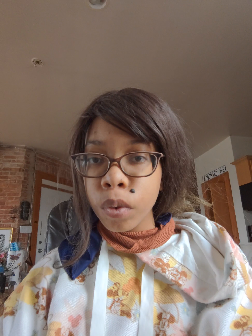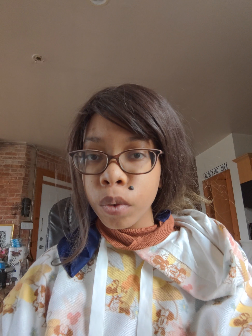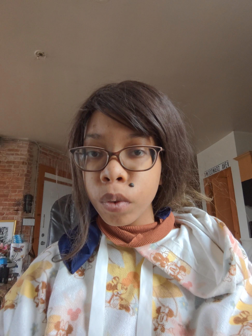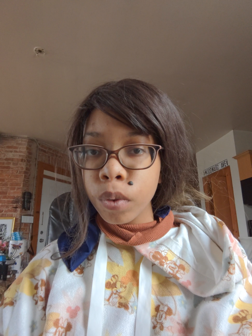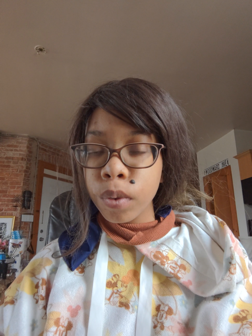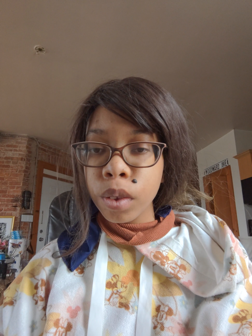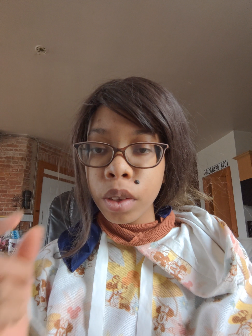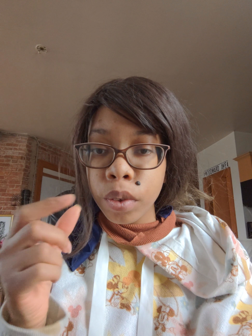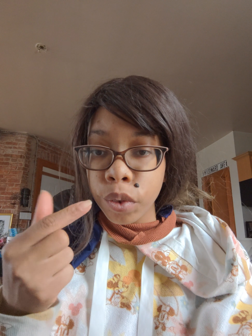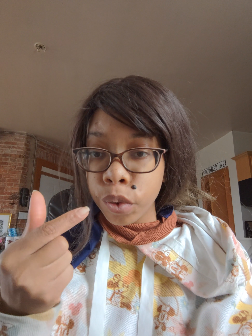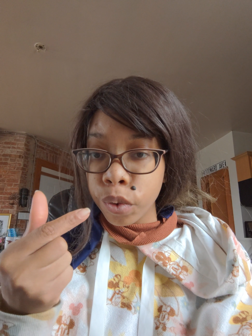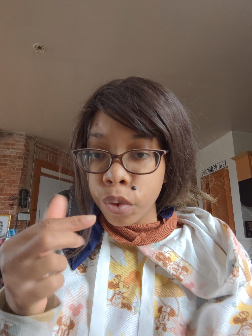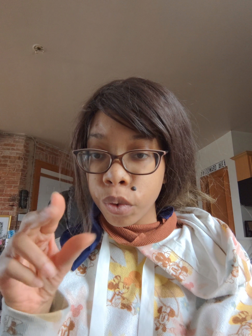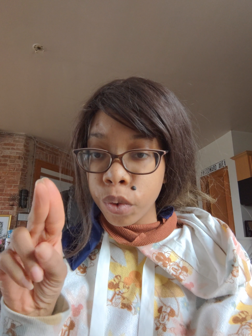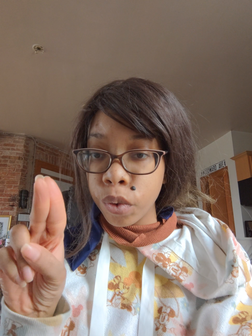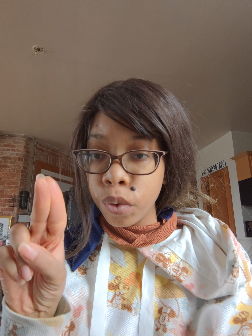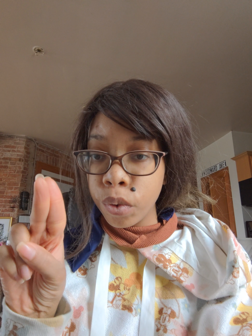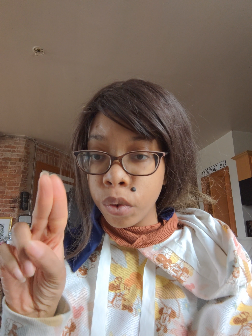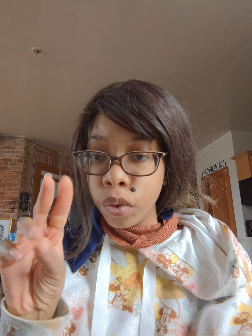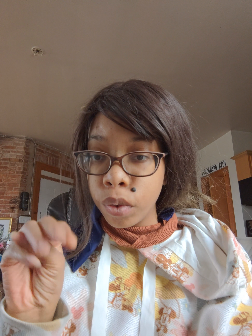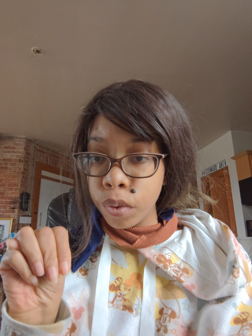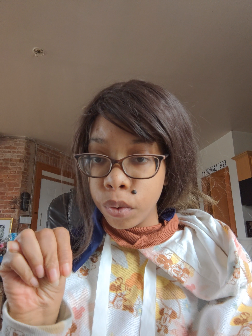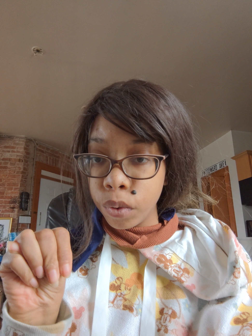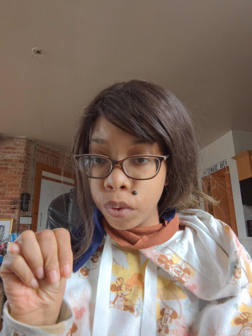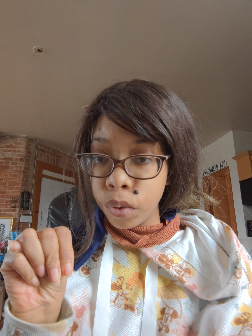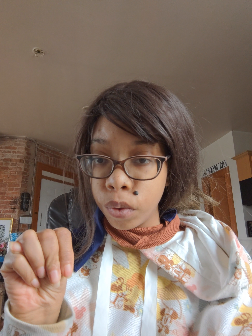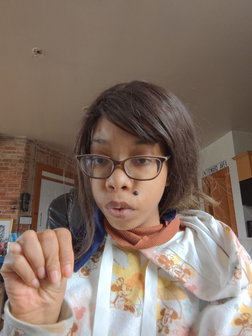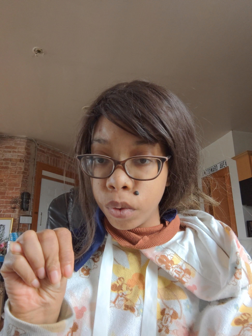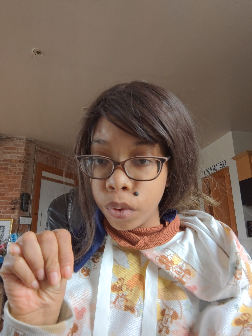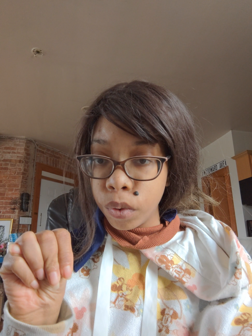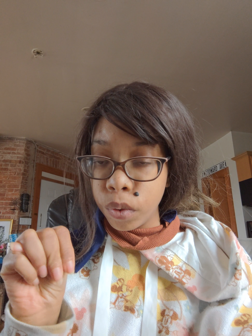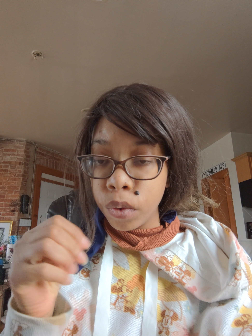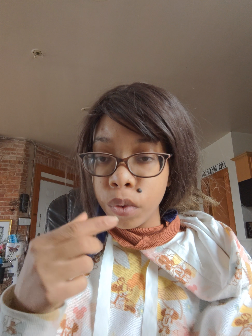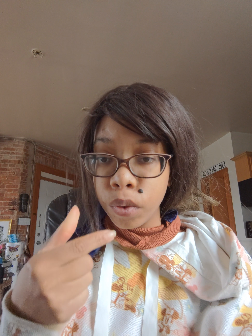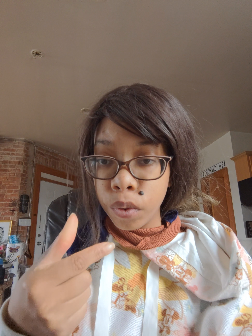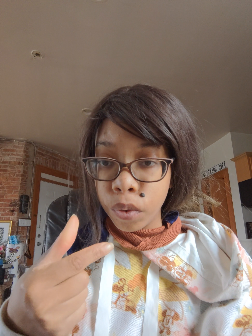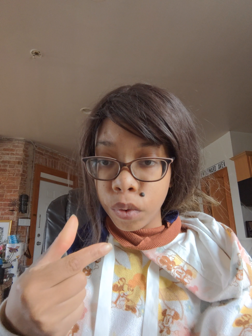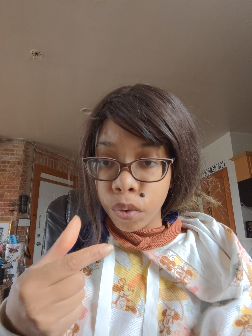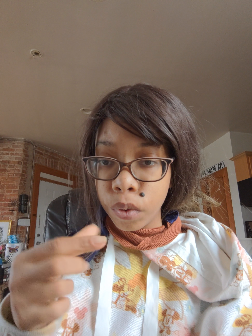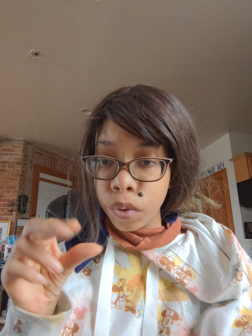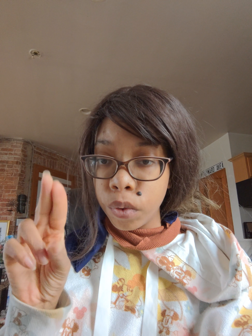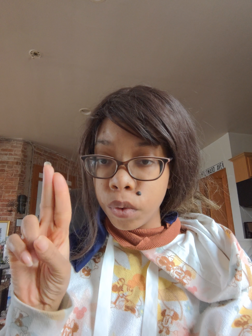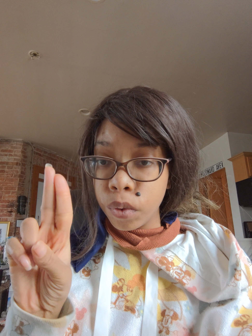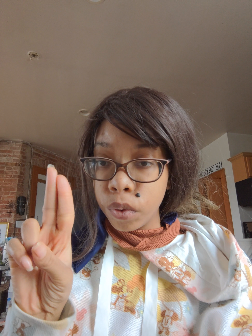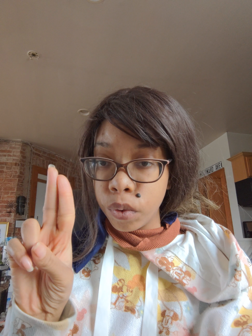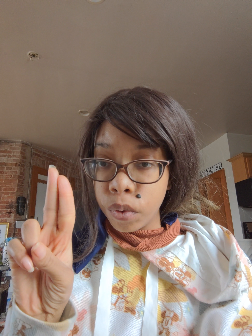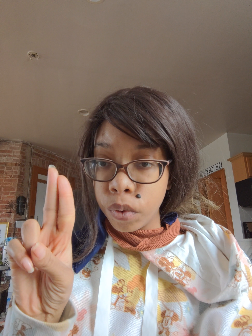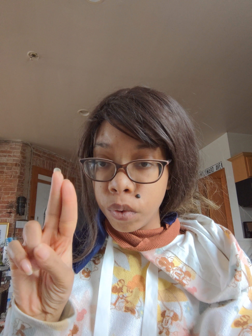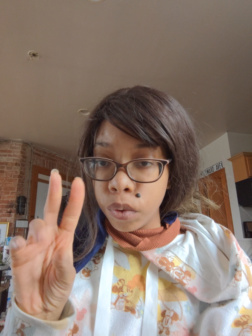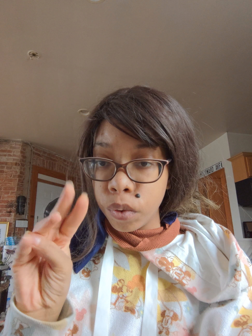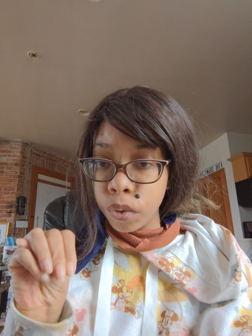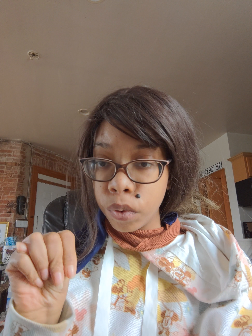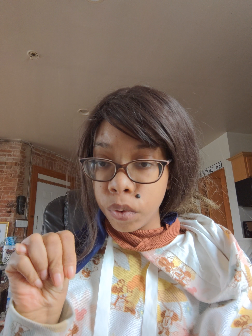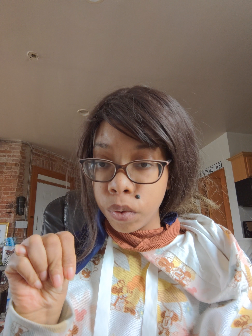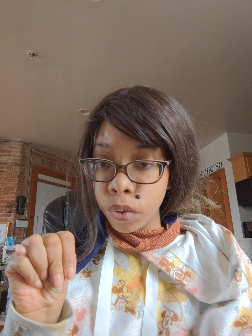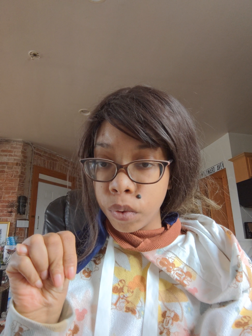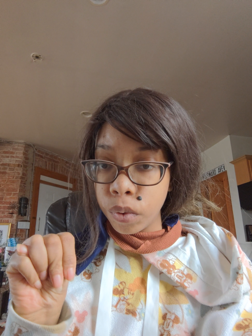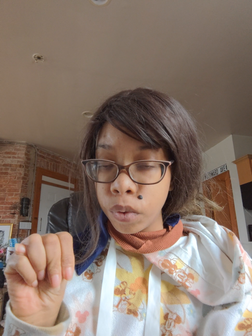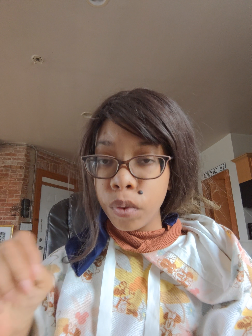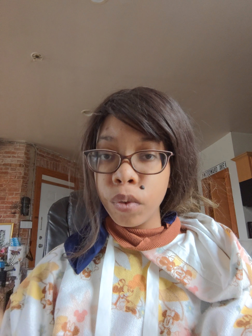gum